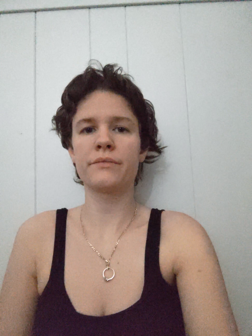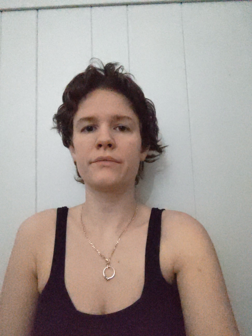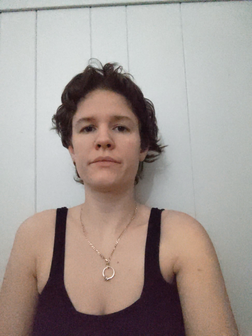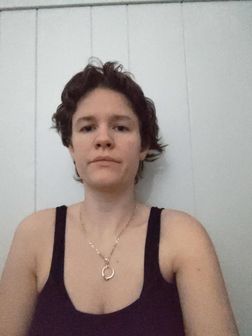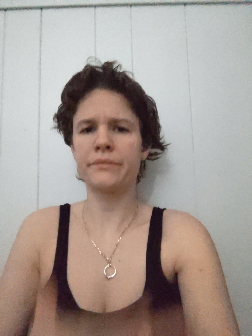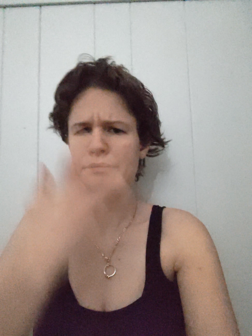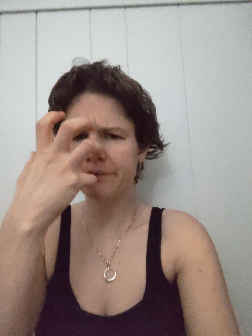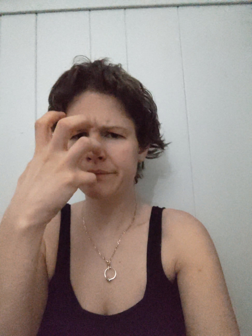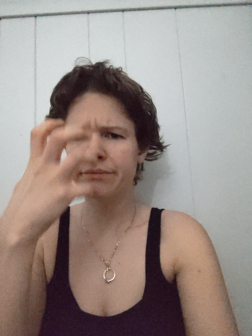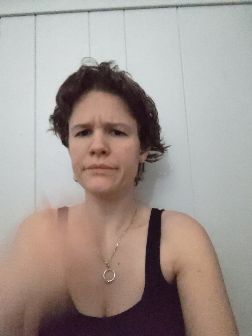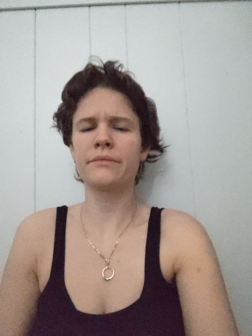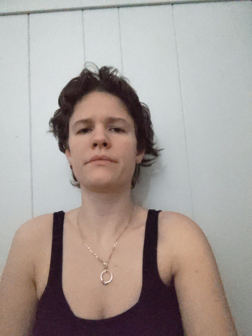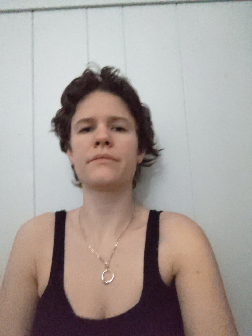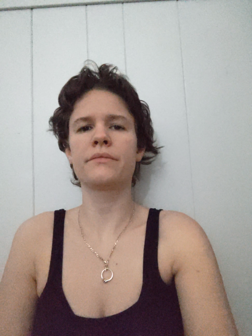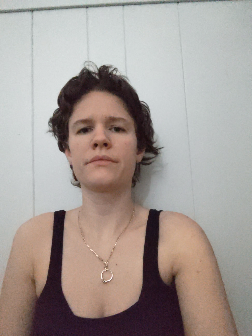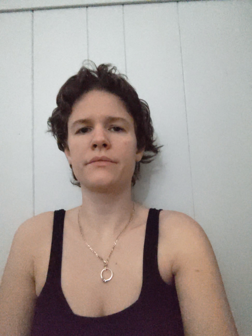mad